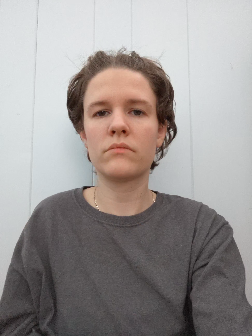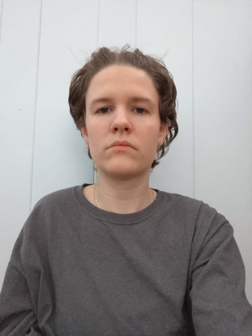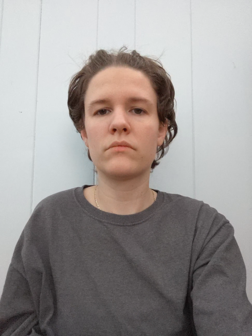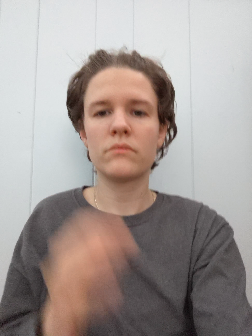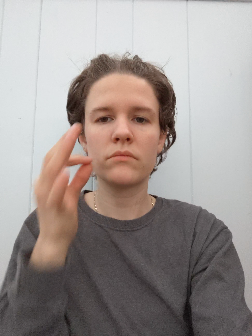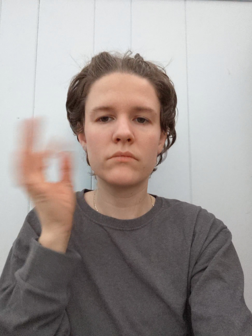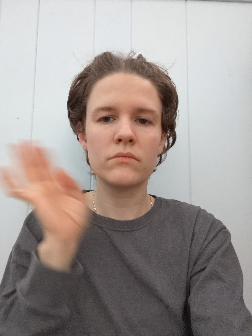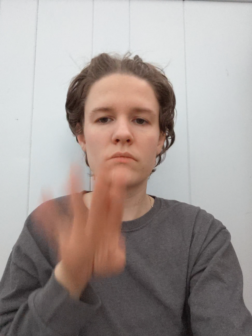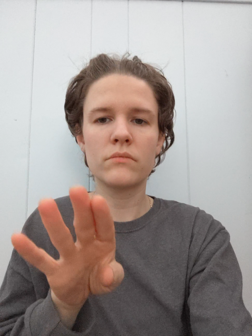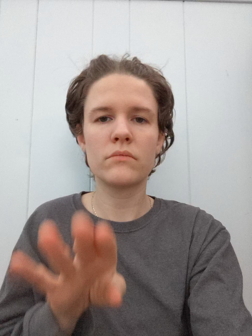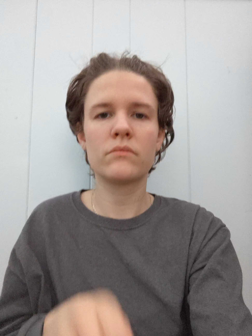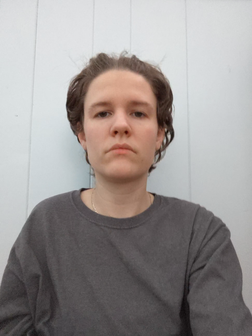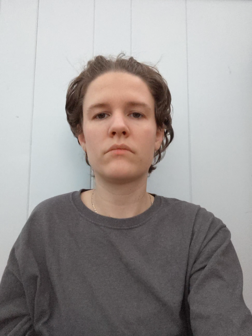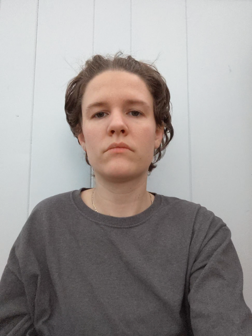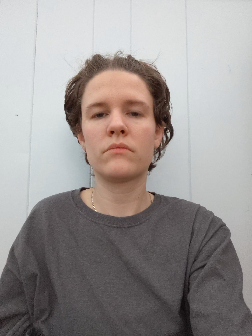bee